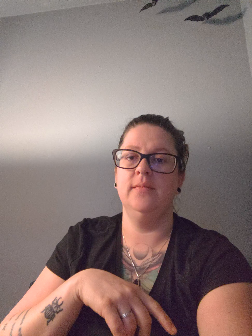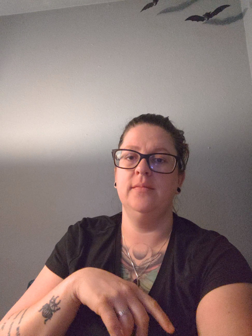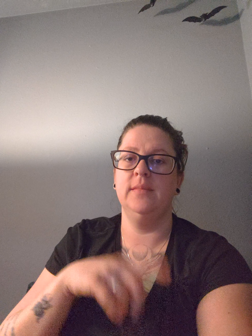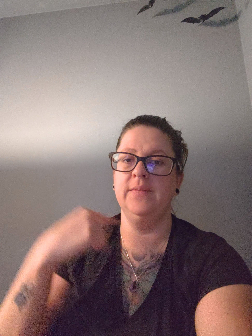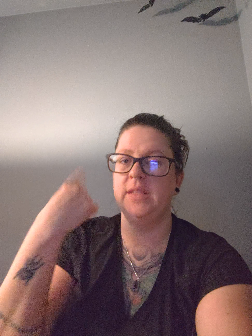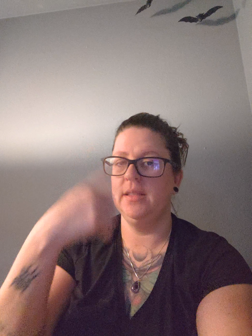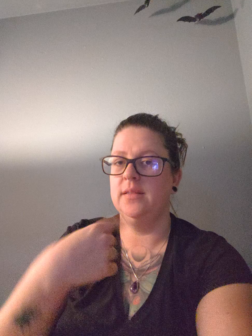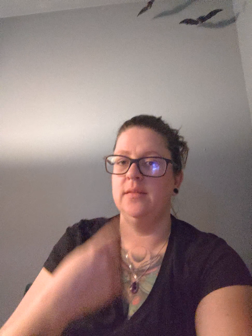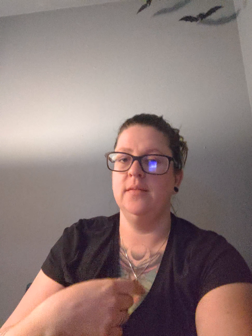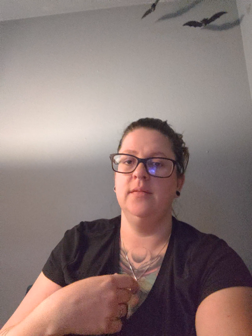face